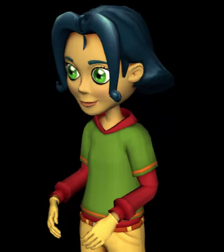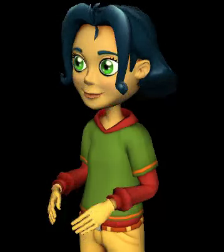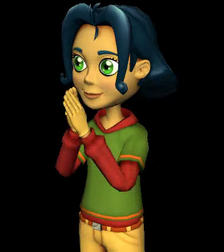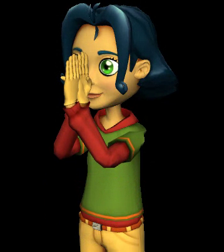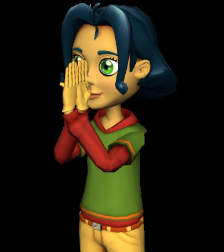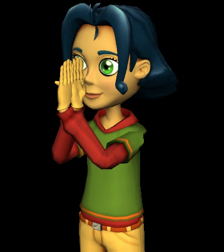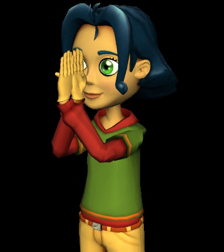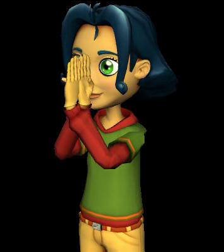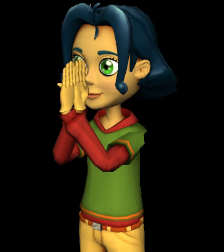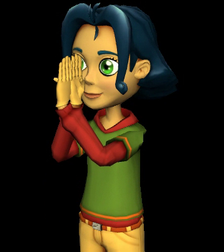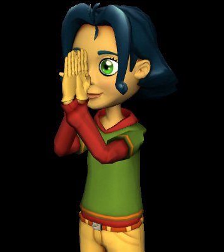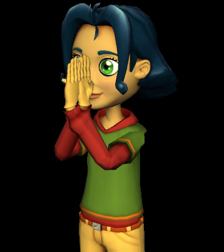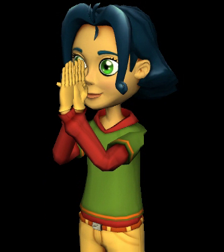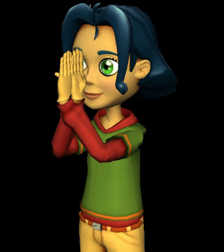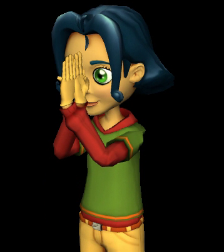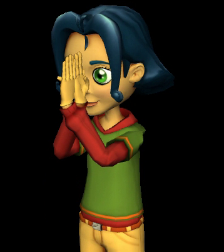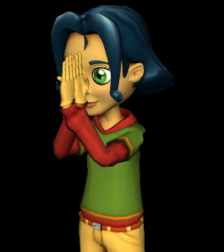يخفي